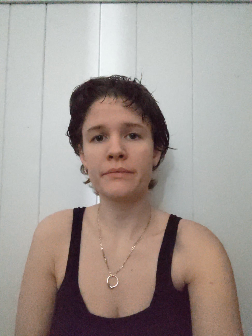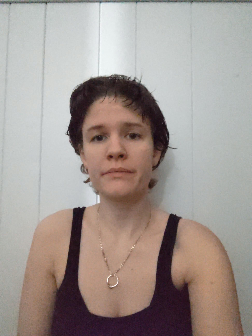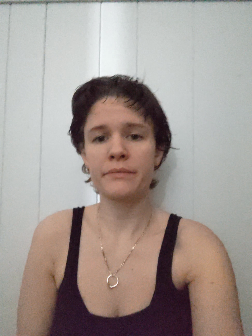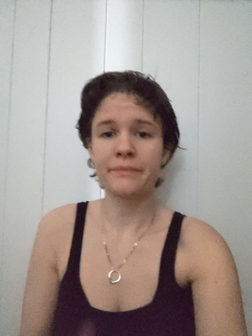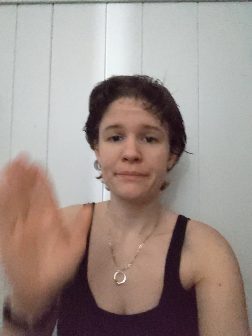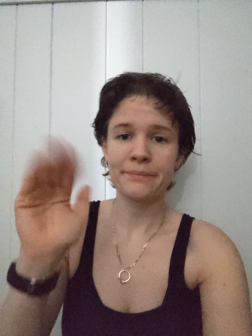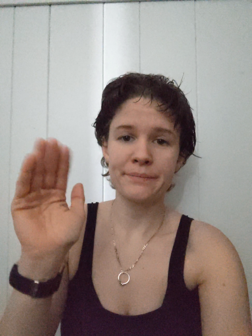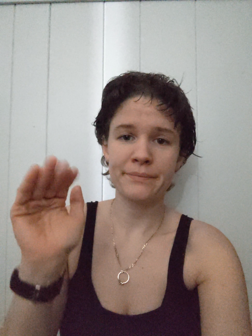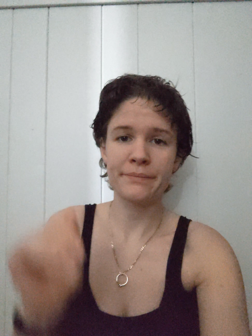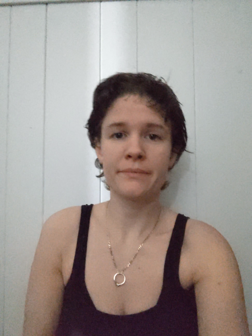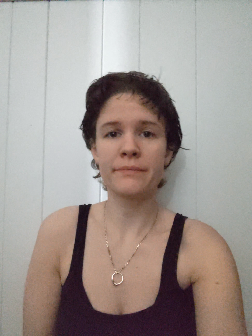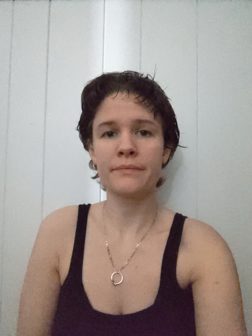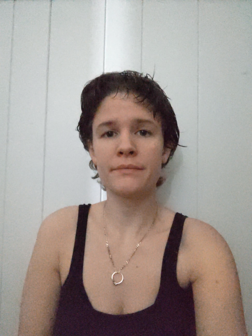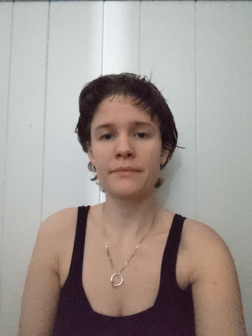bye